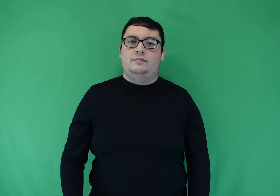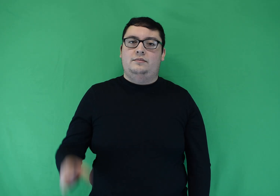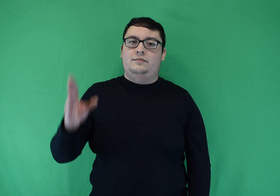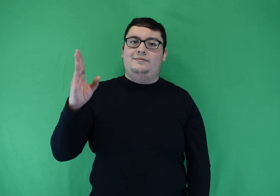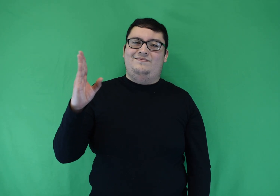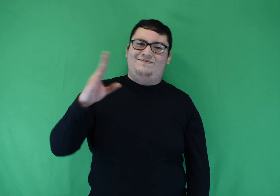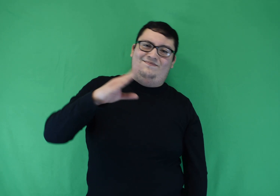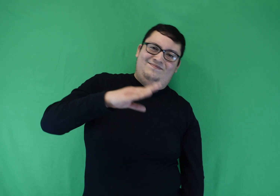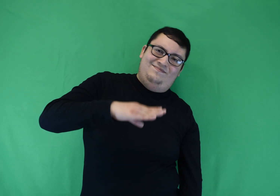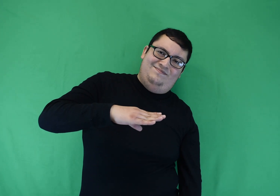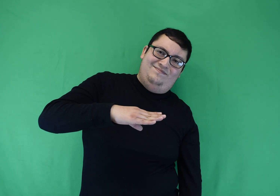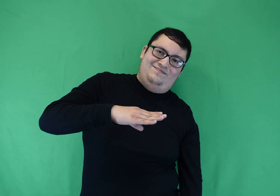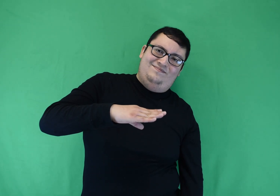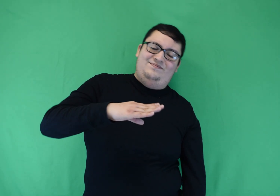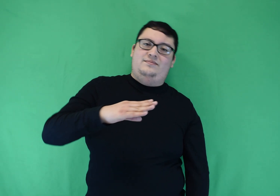mal